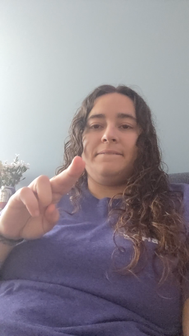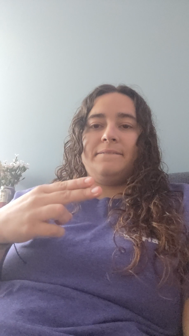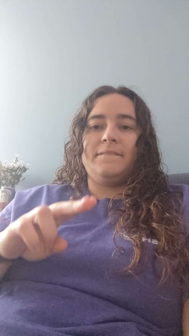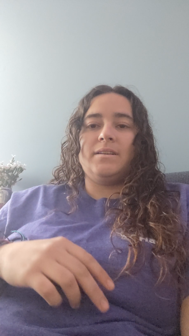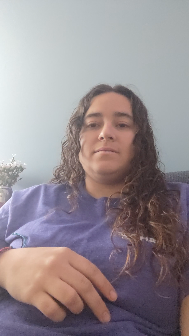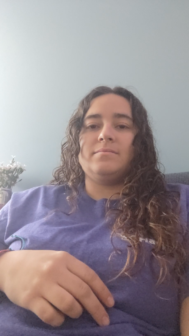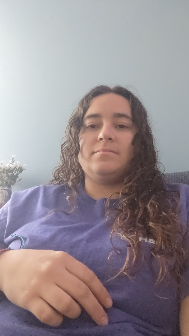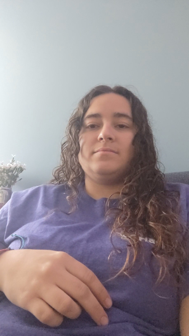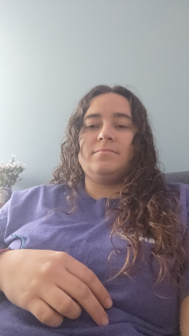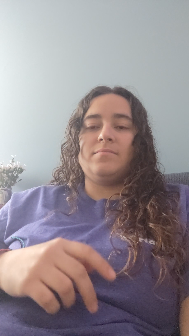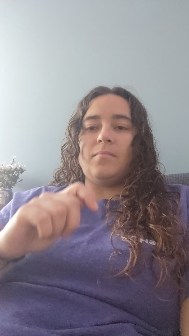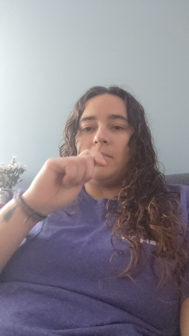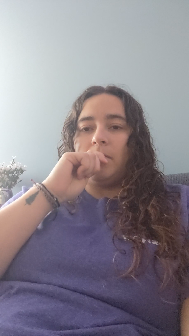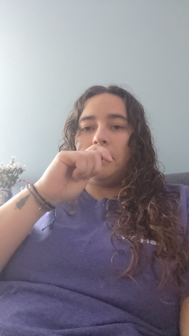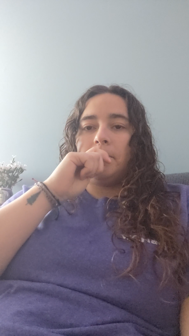popsicle